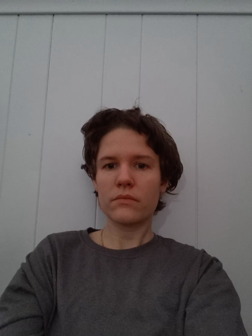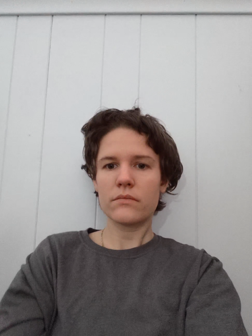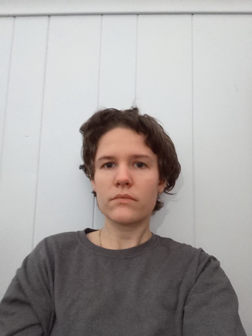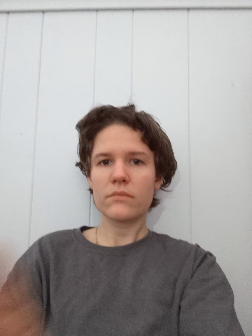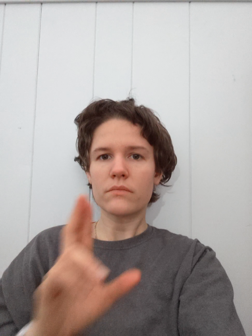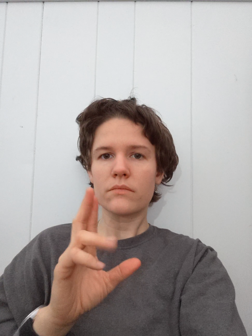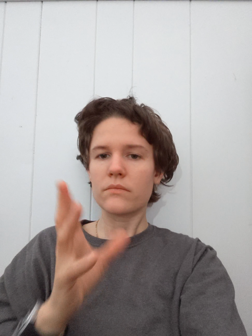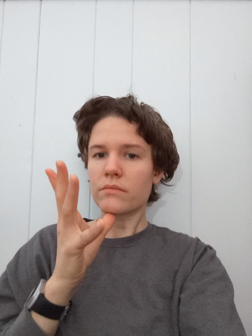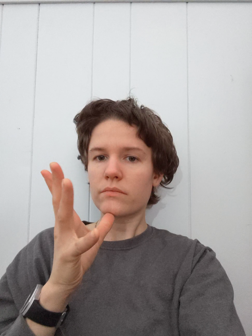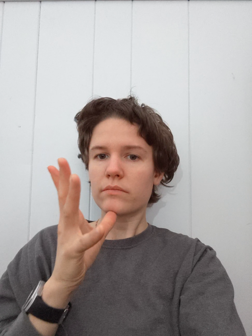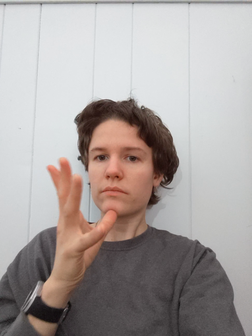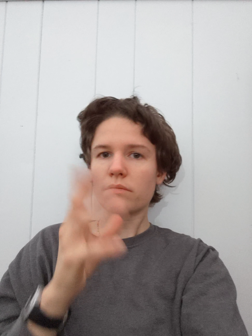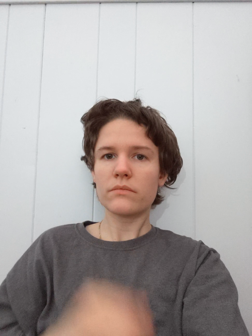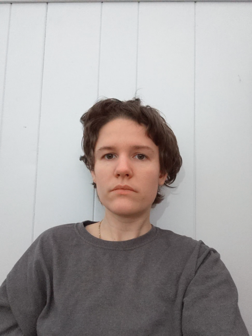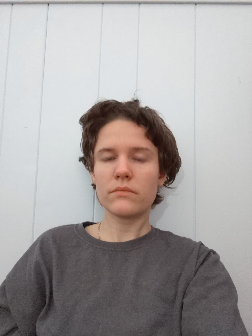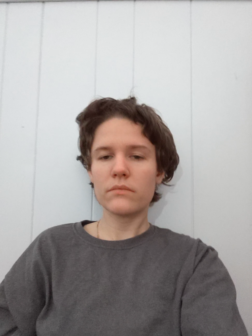mom